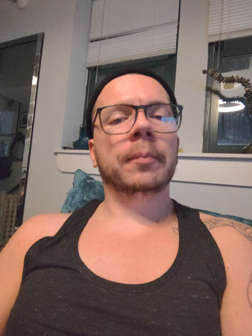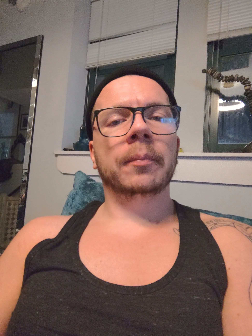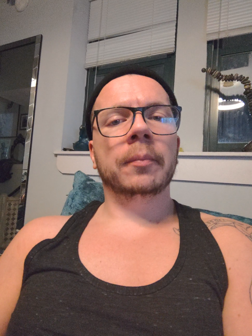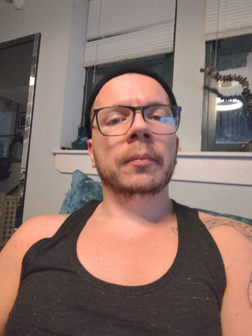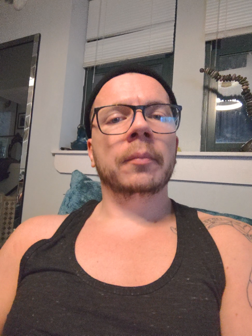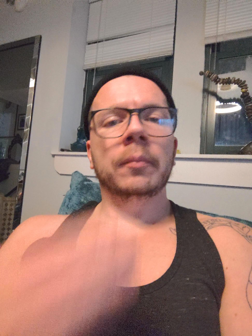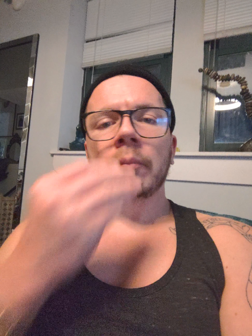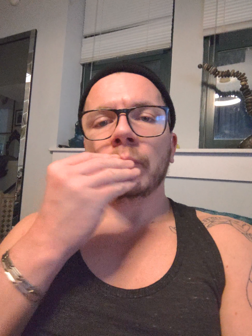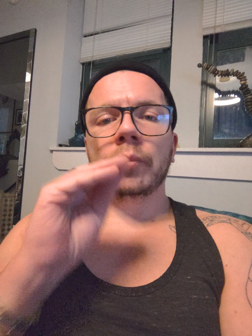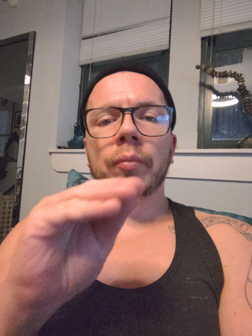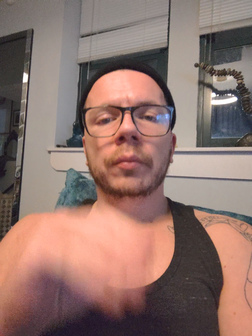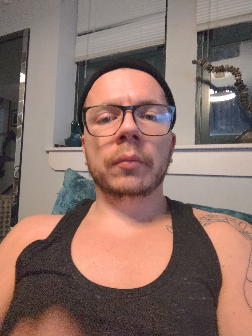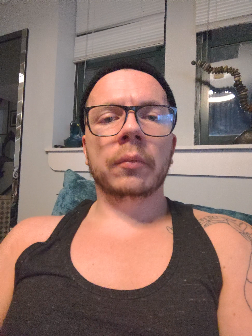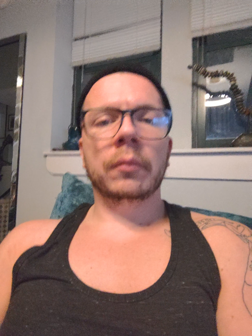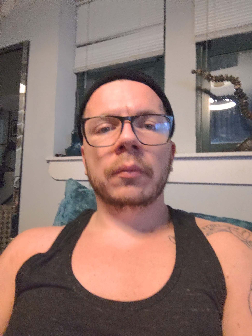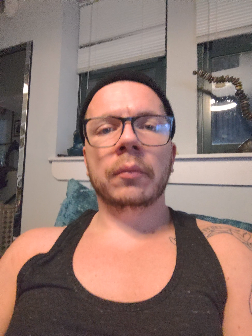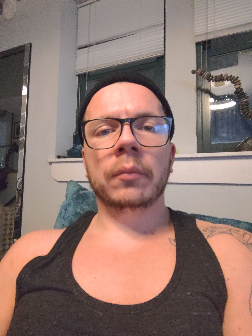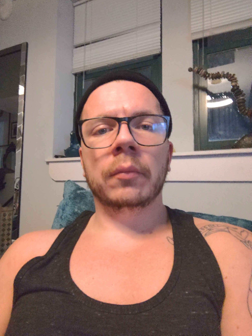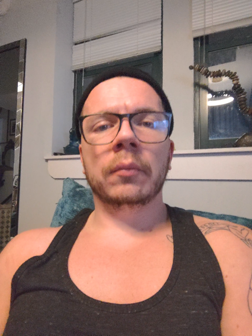kiss